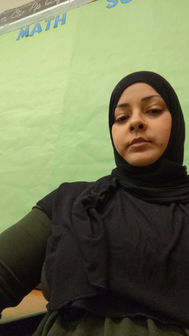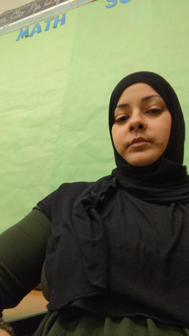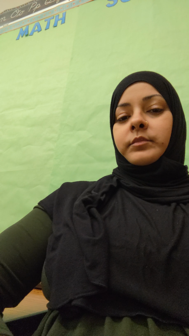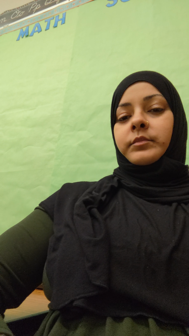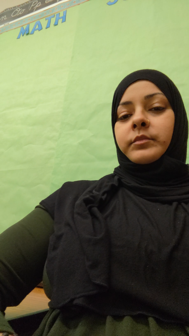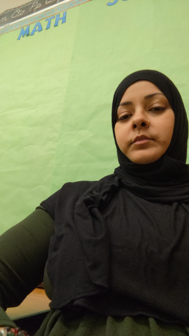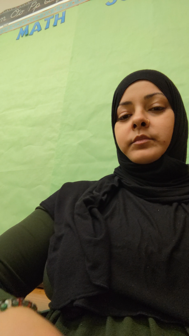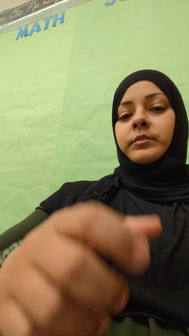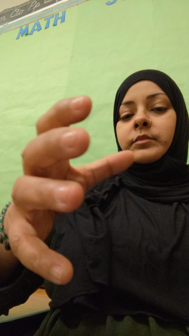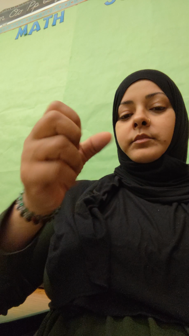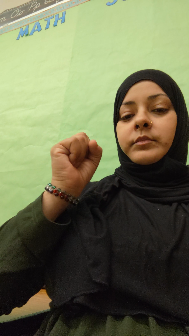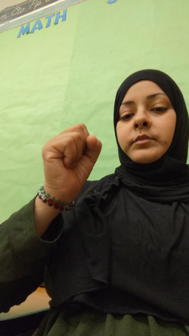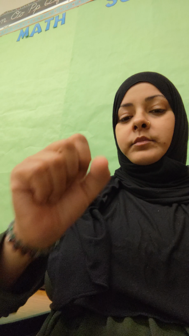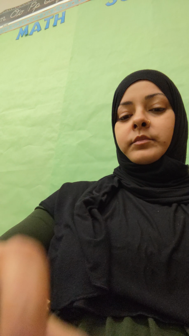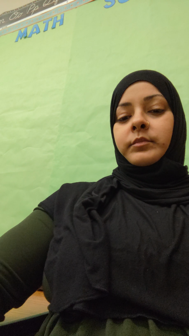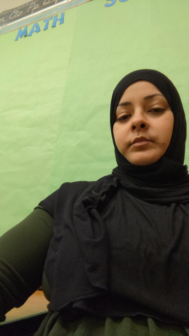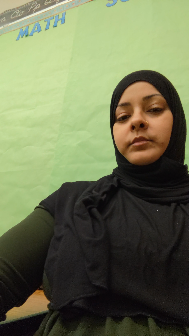get